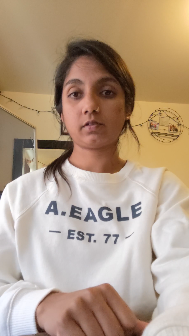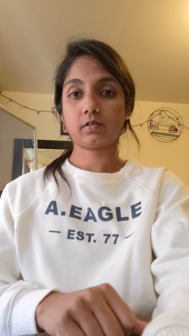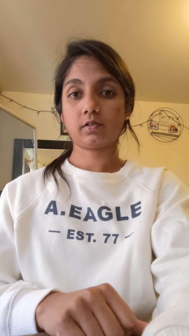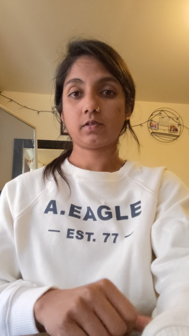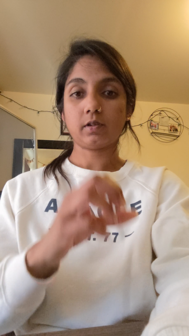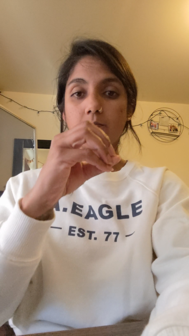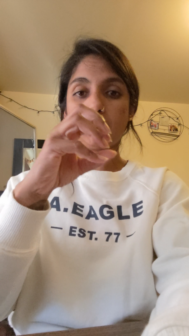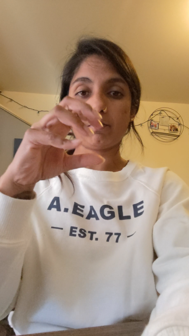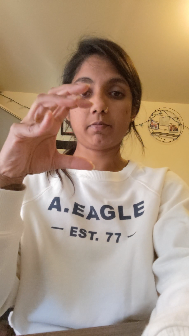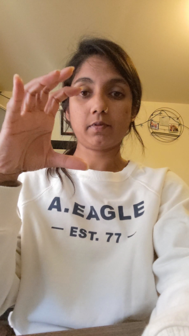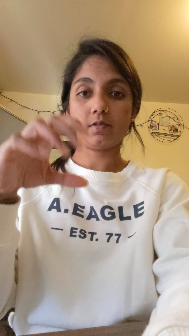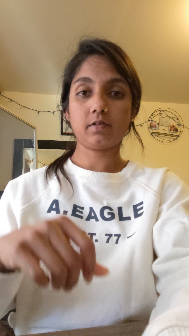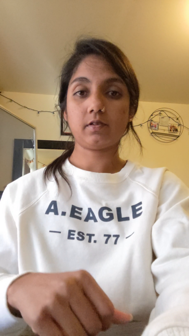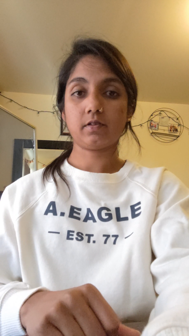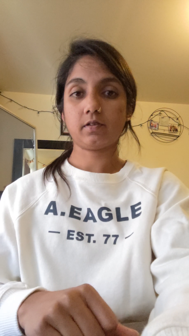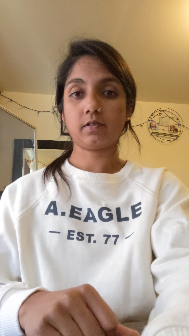bubbles